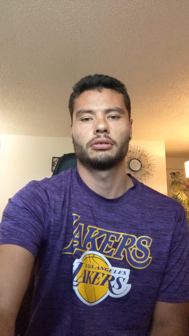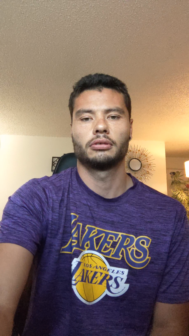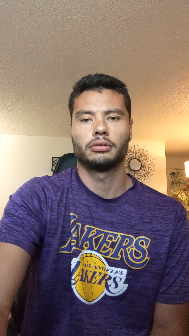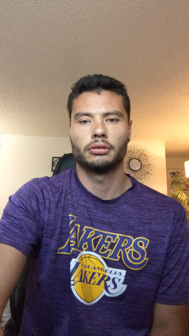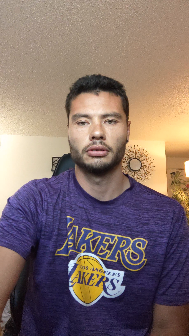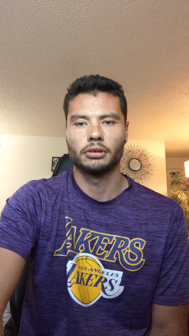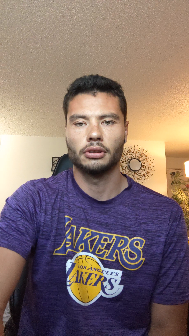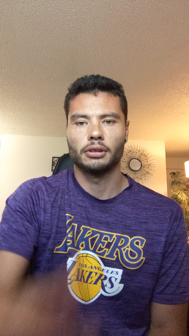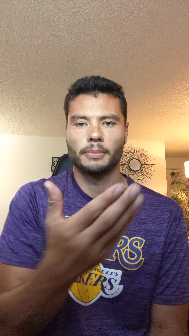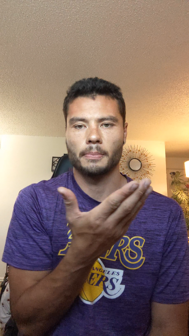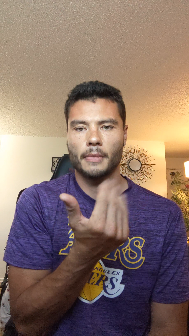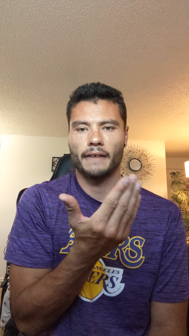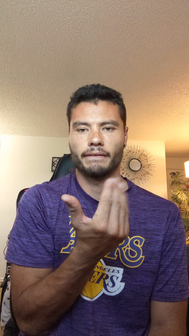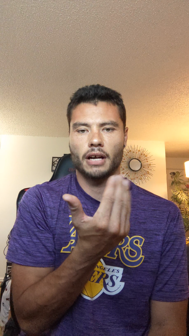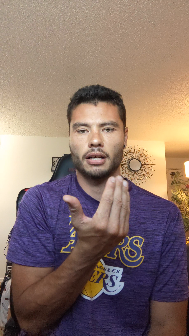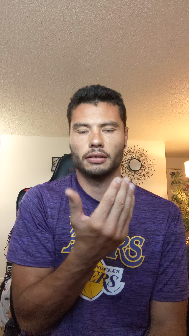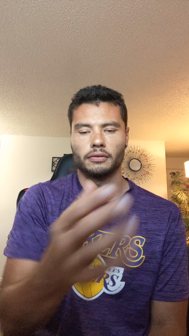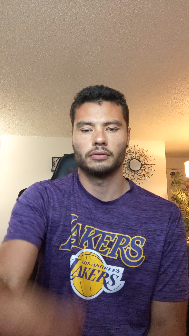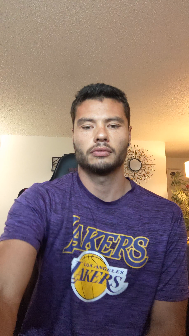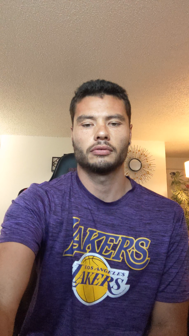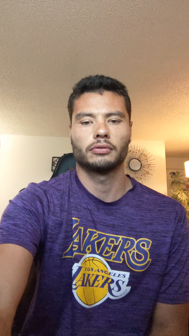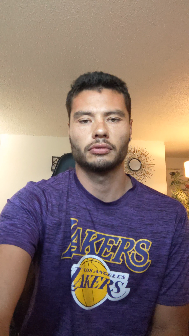butterfly